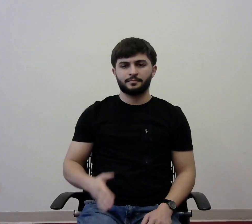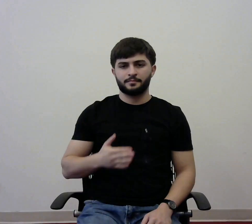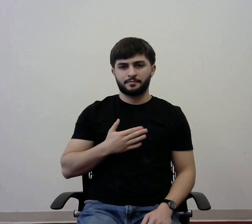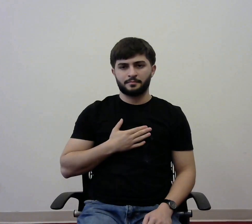mən